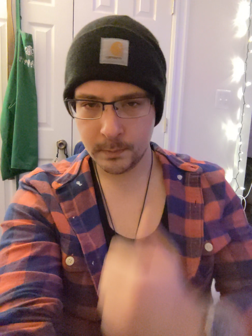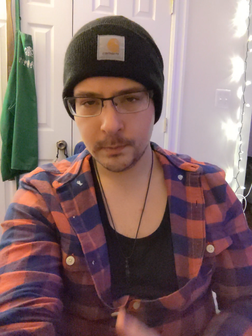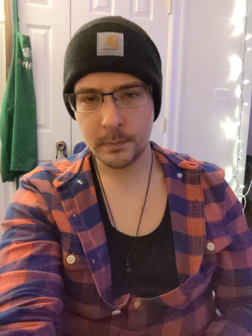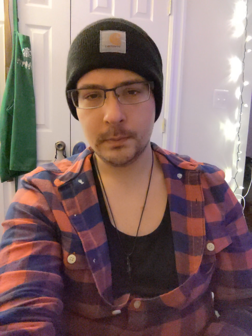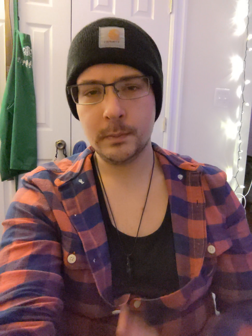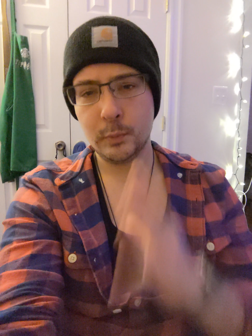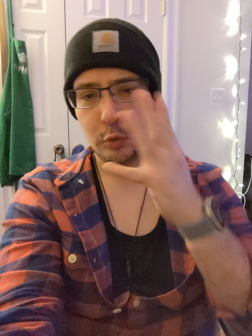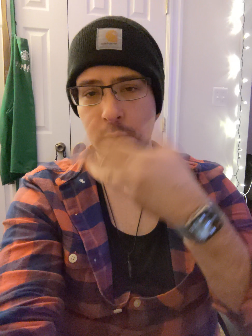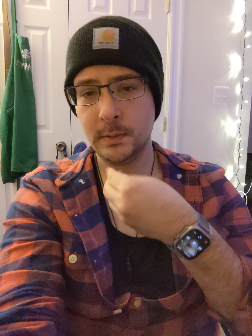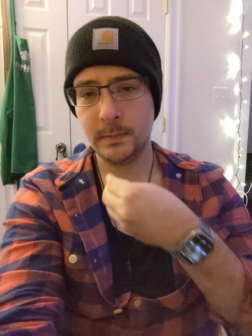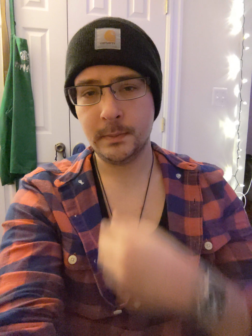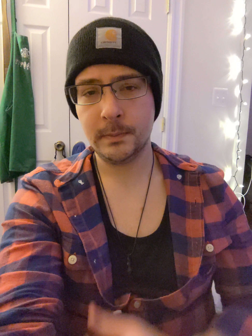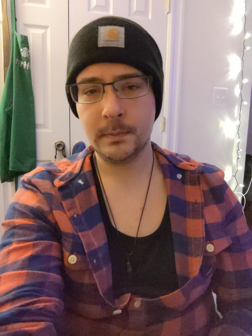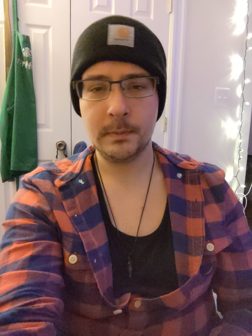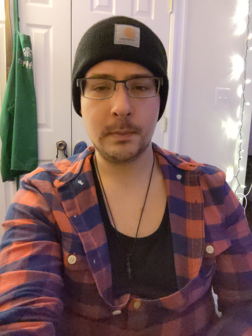pretty